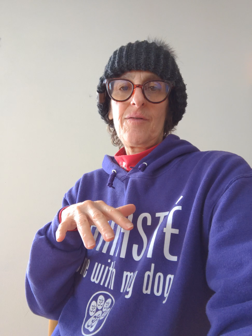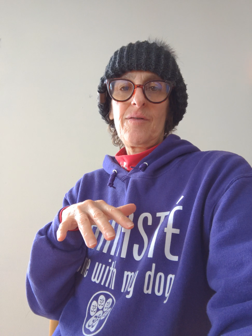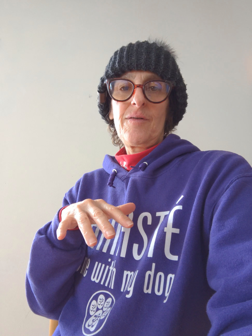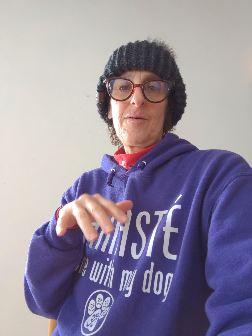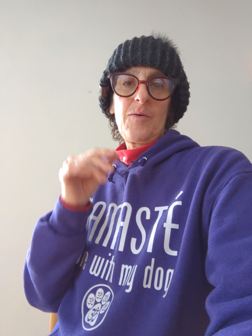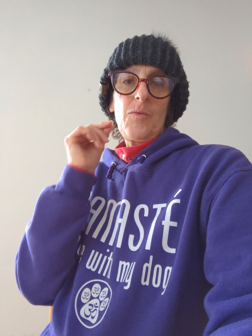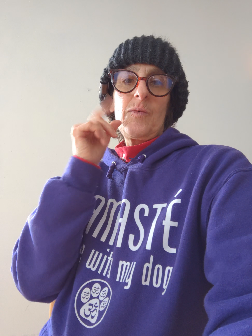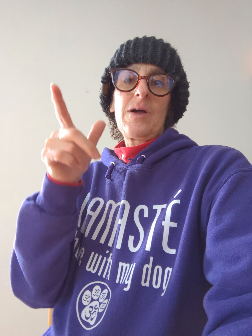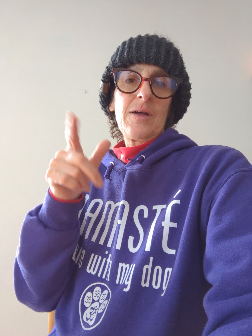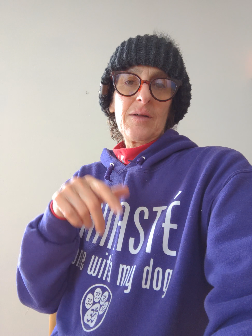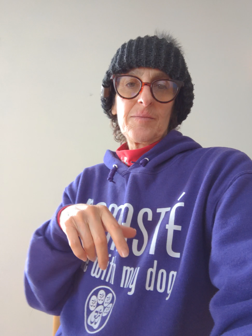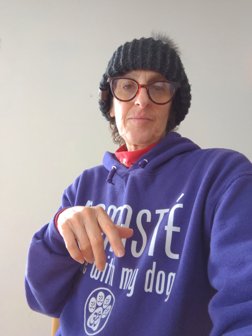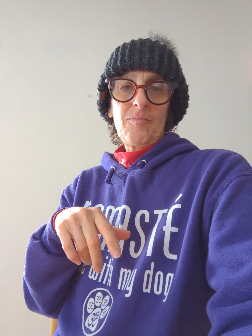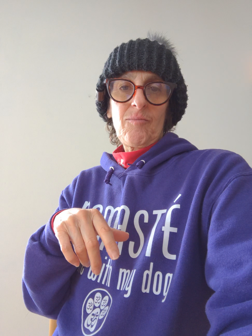wake